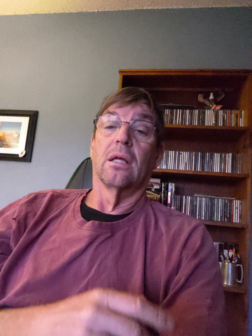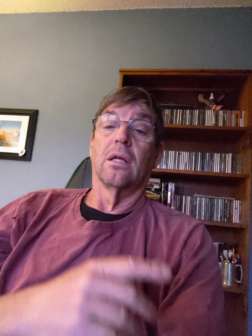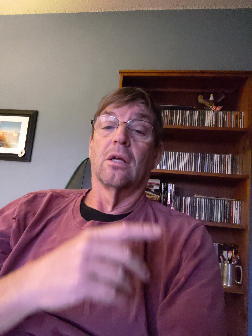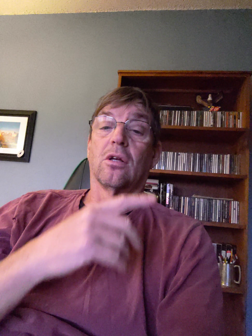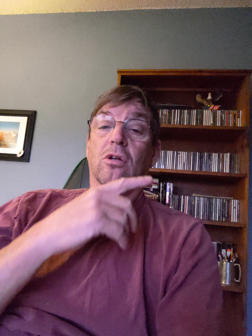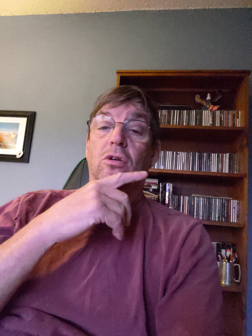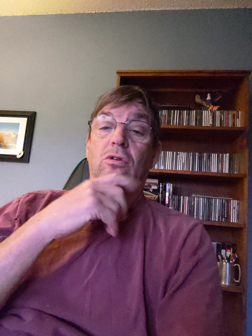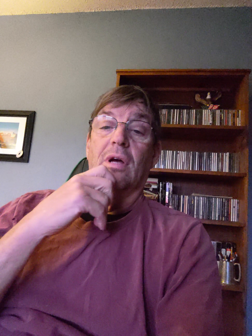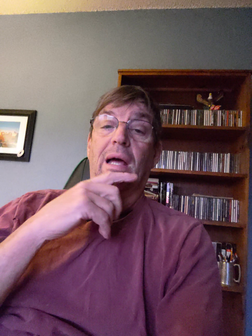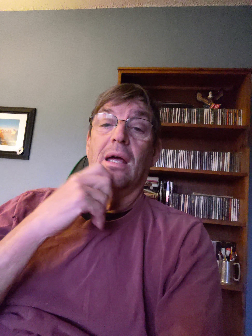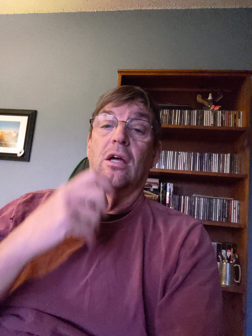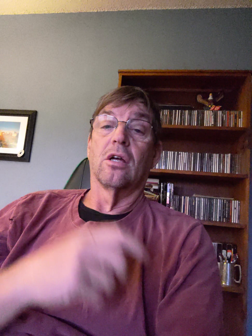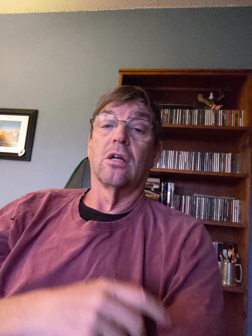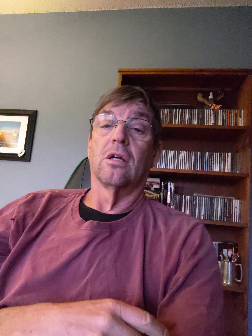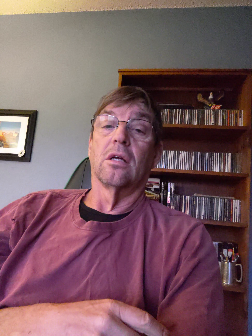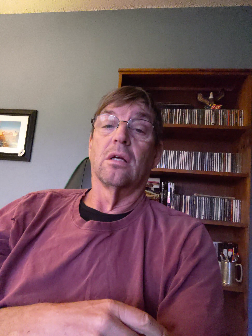dryer